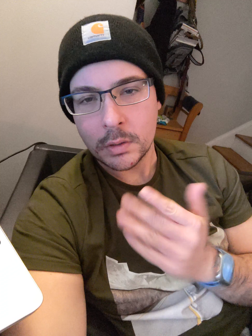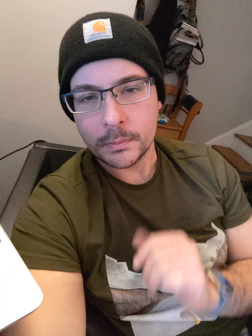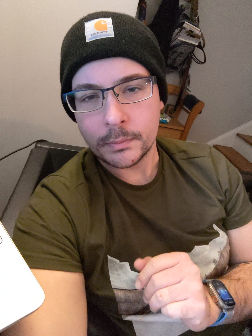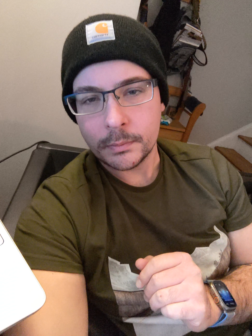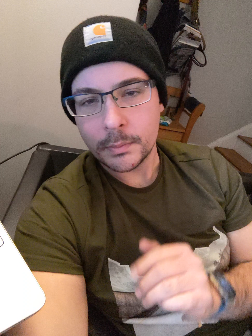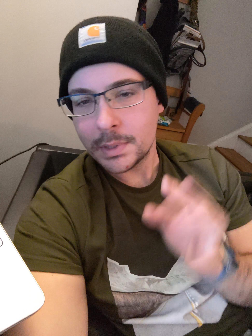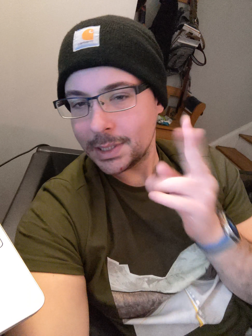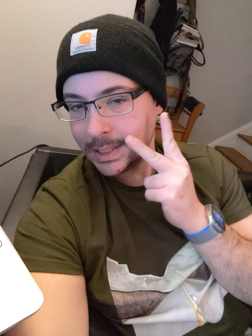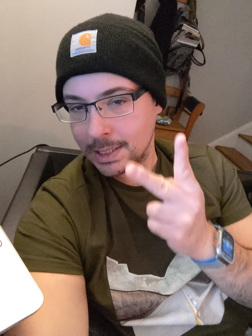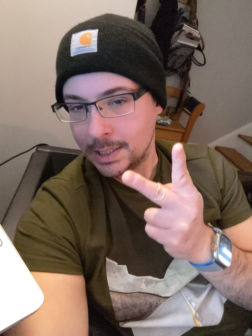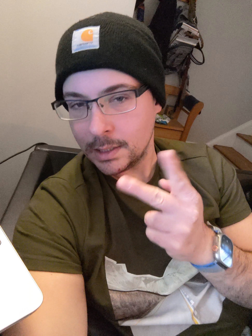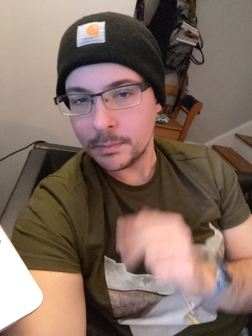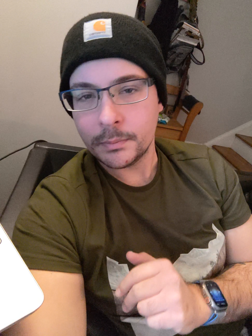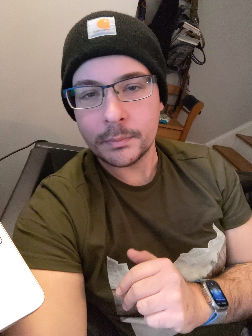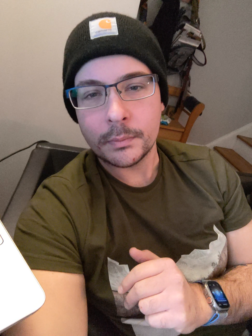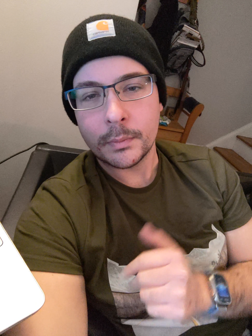see